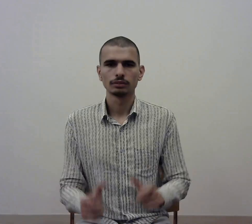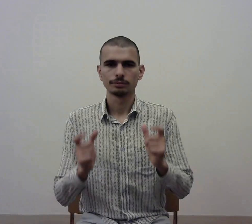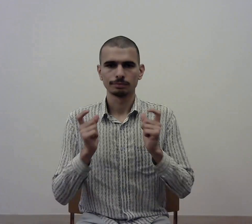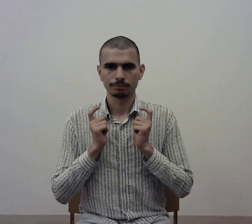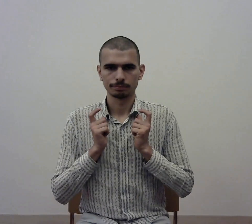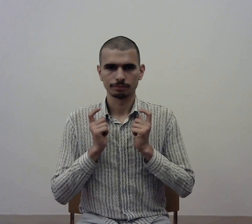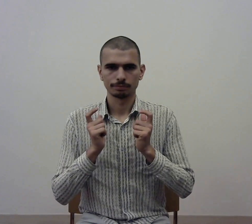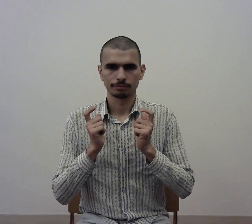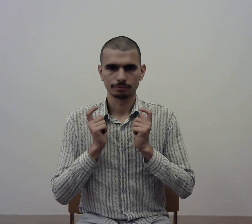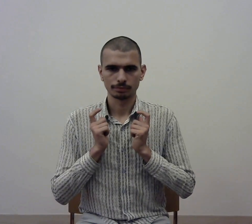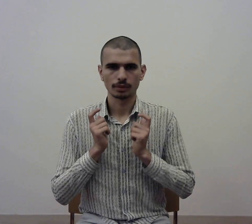köynək